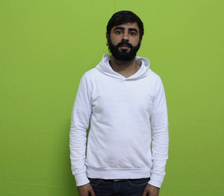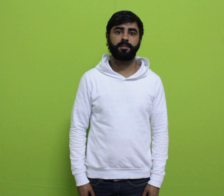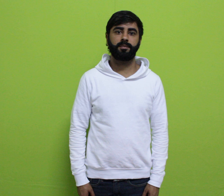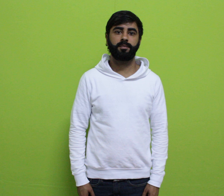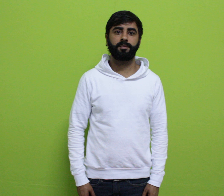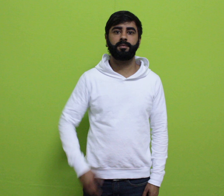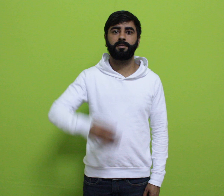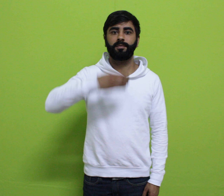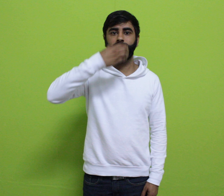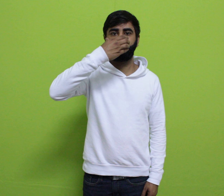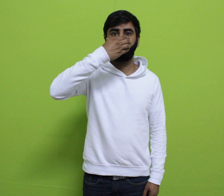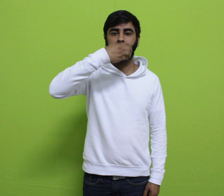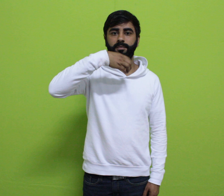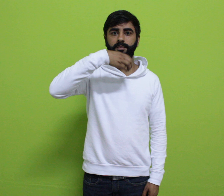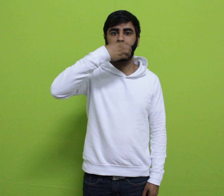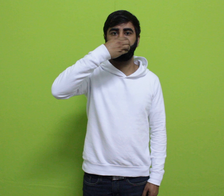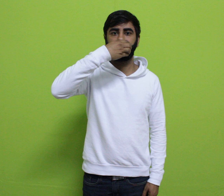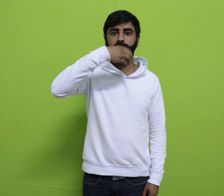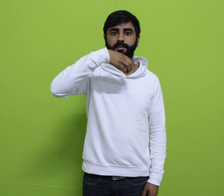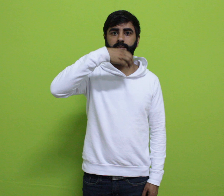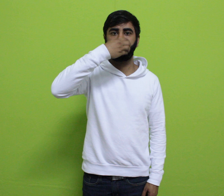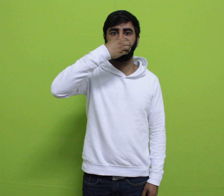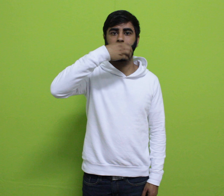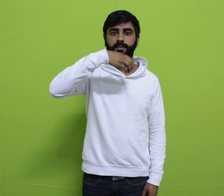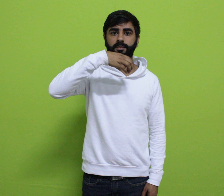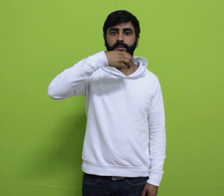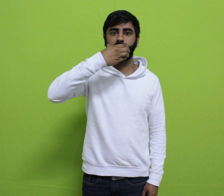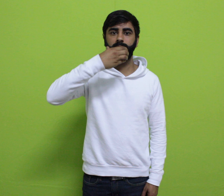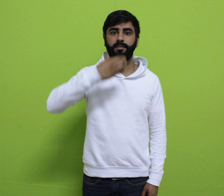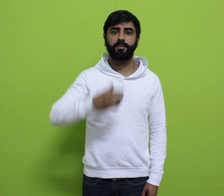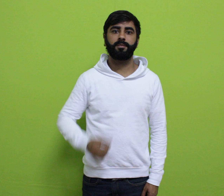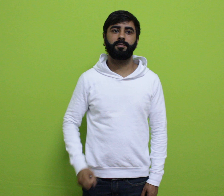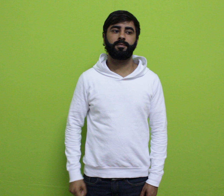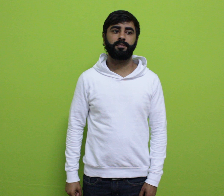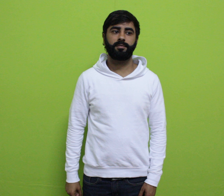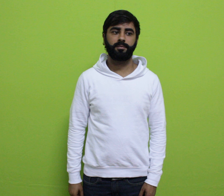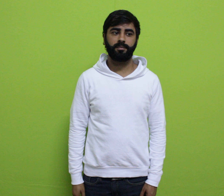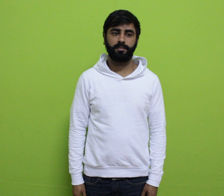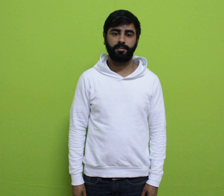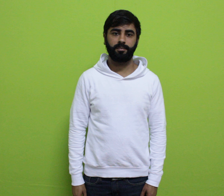maçã